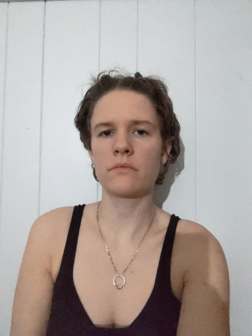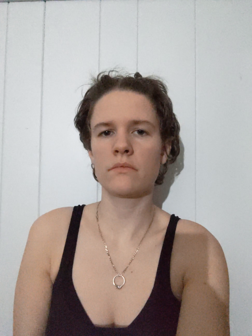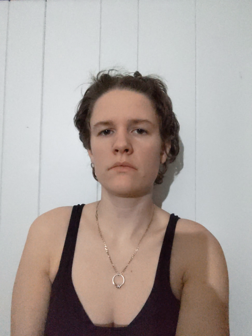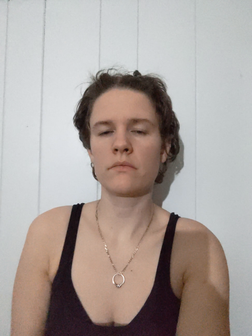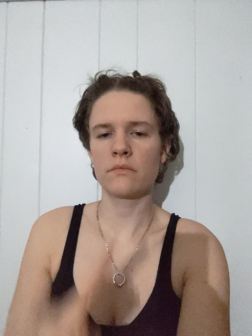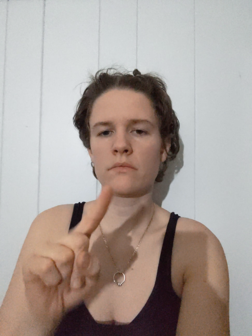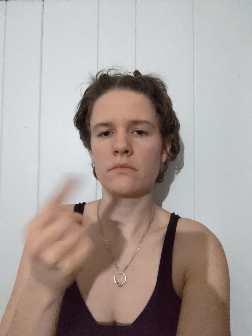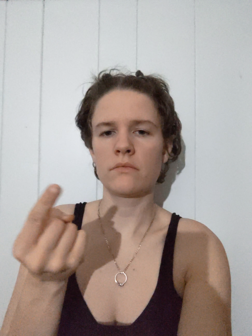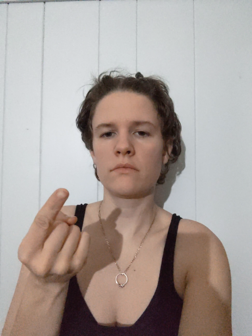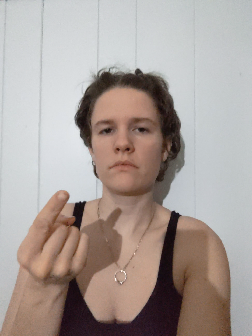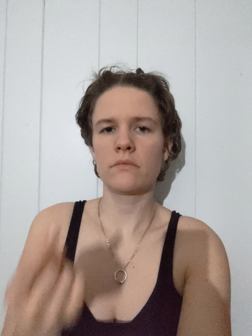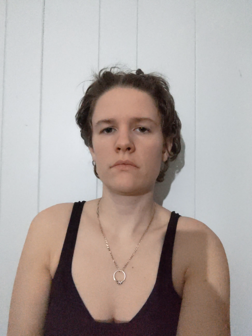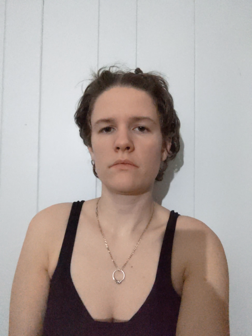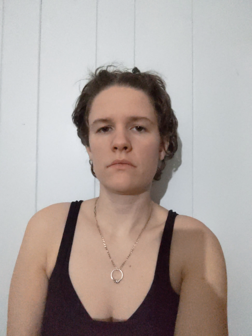first